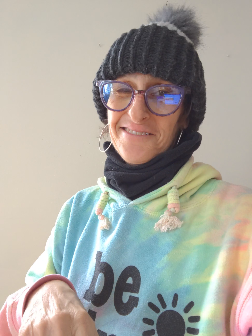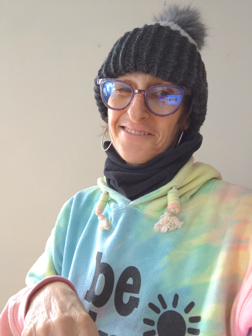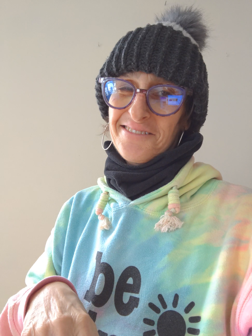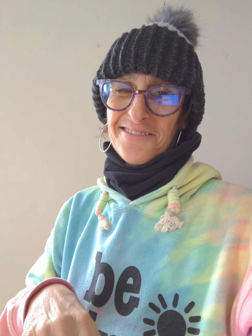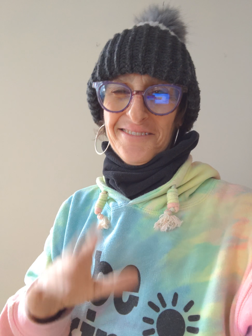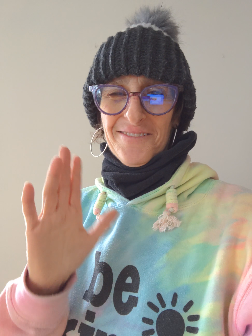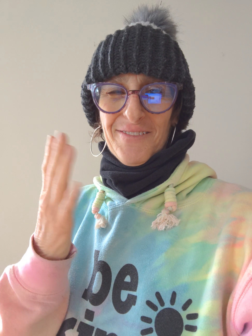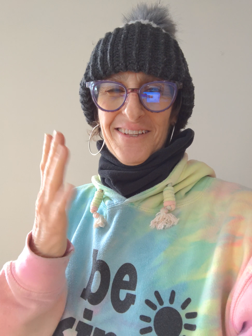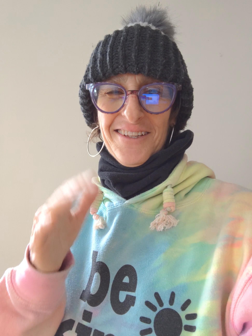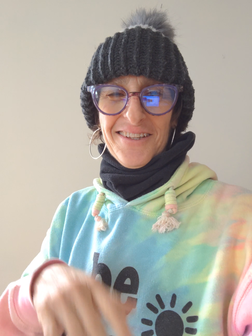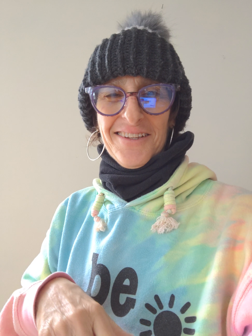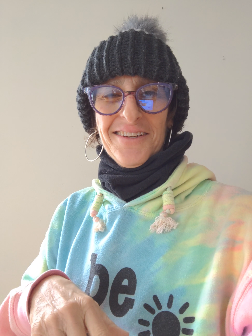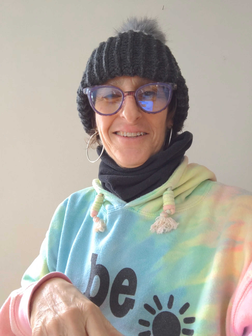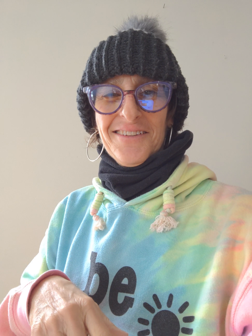book